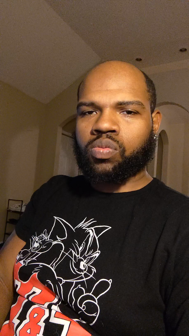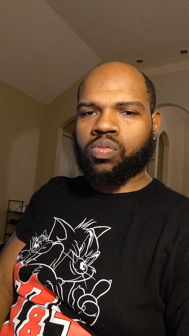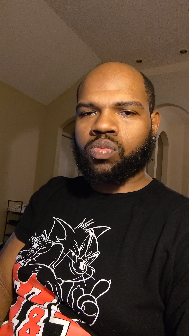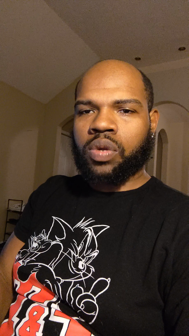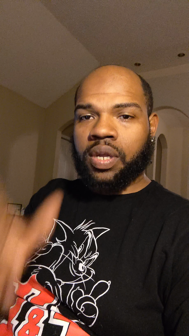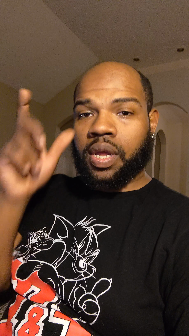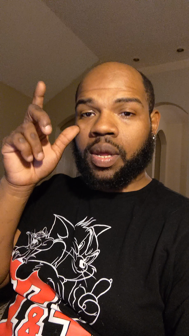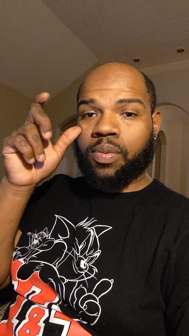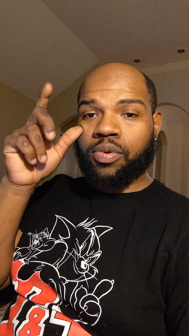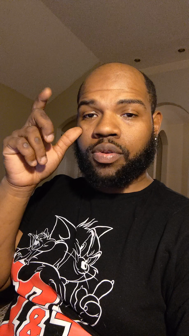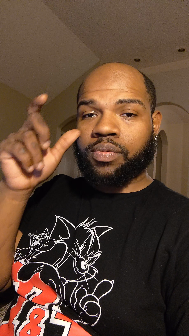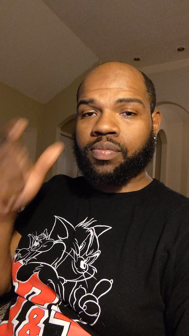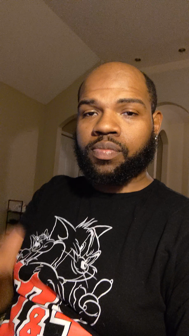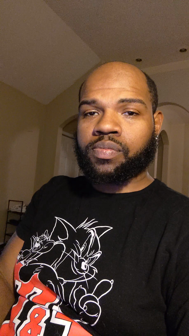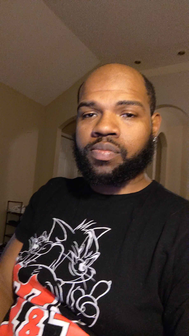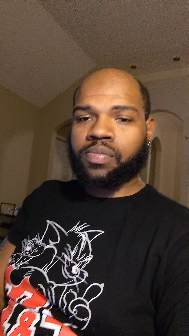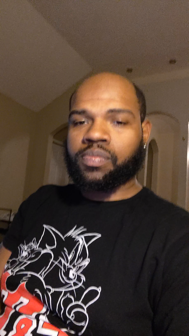camera